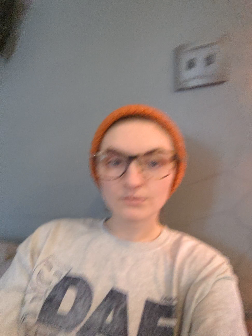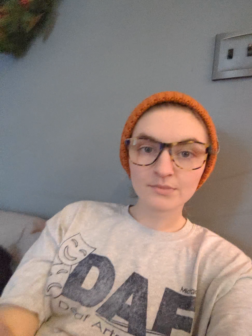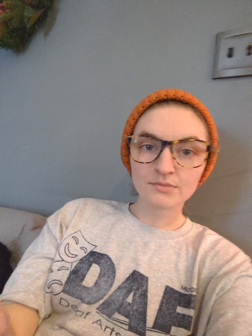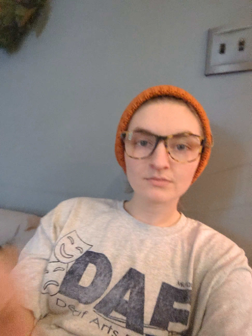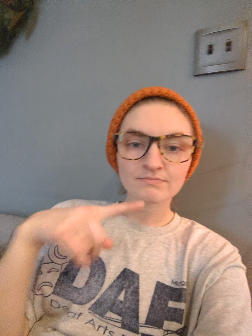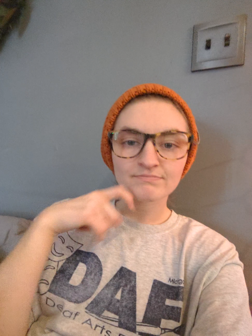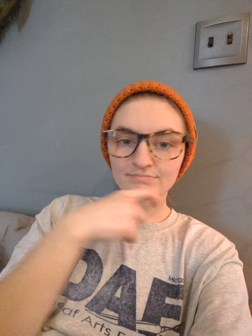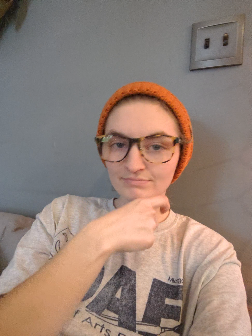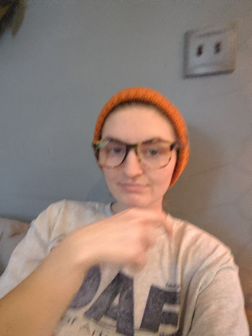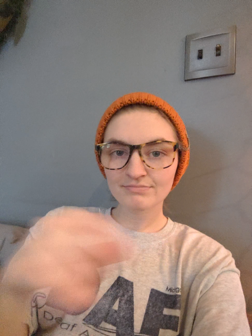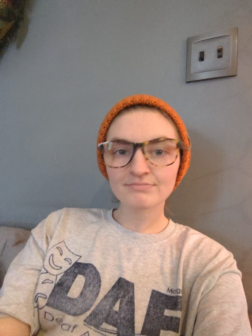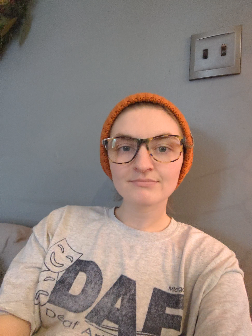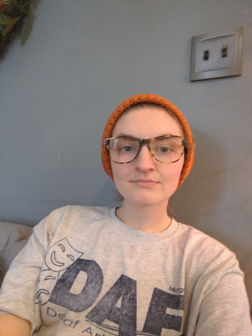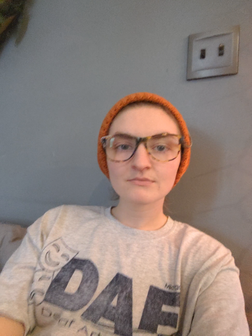cereal